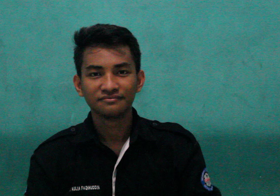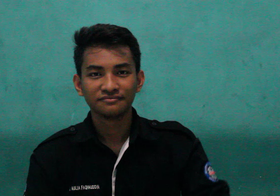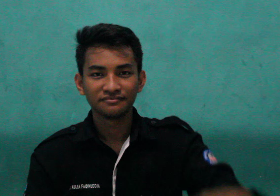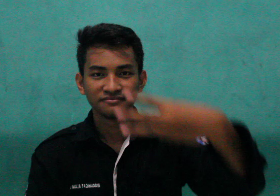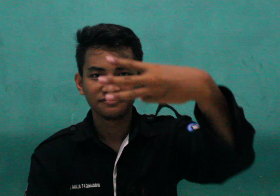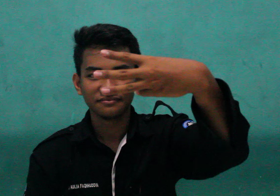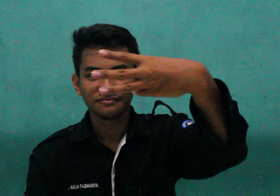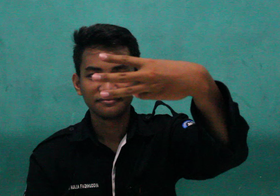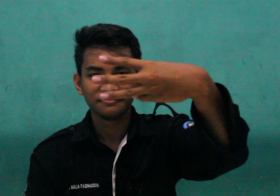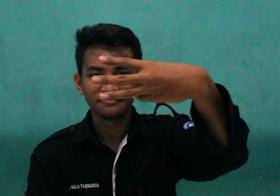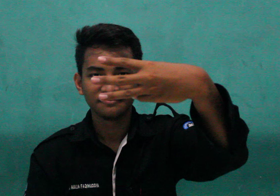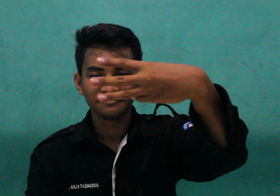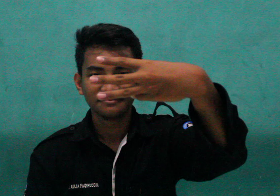E